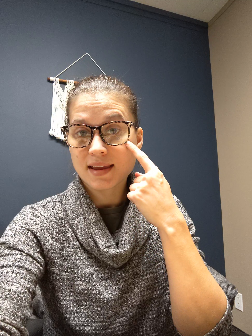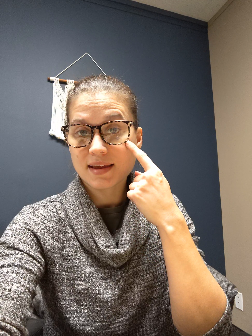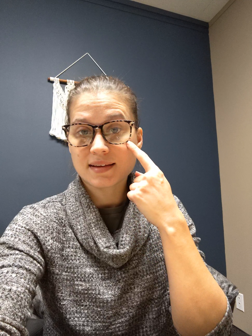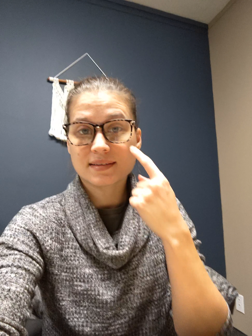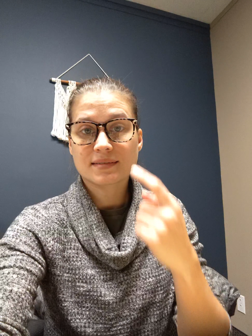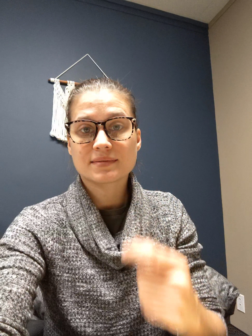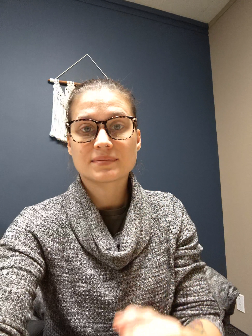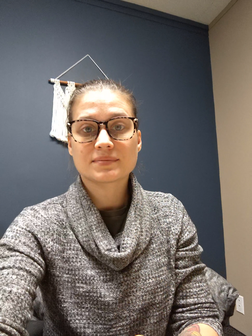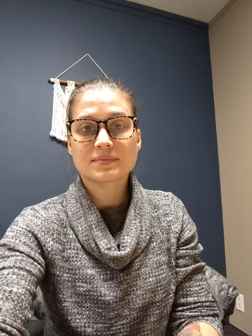eye